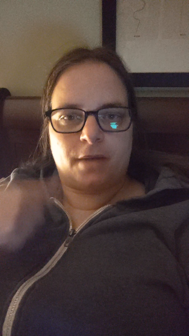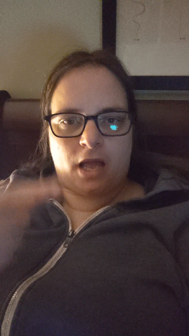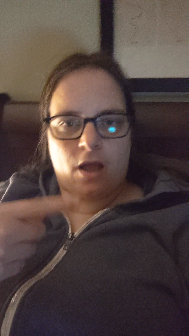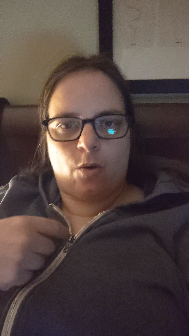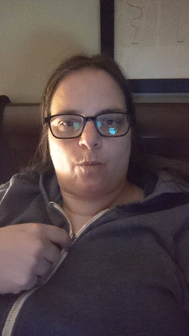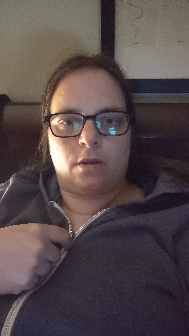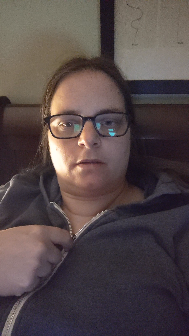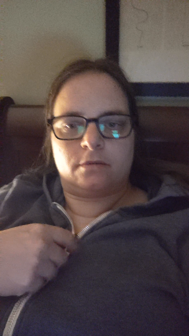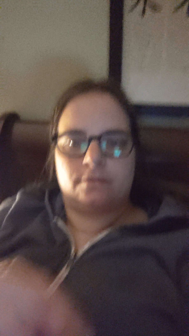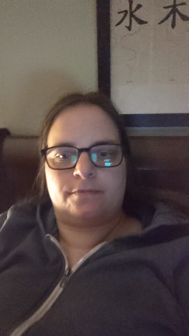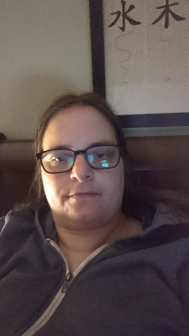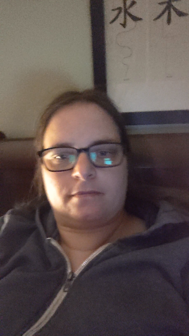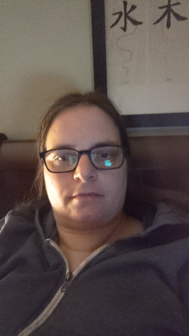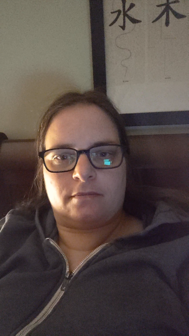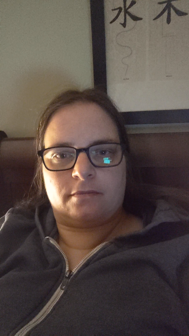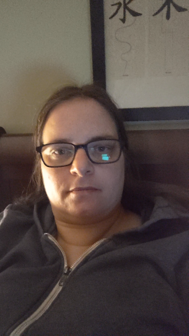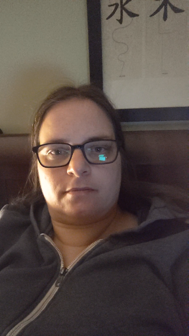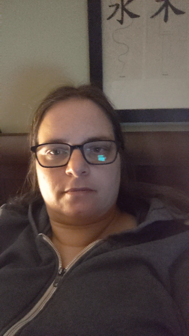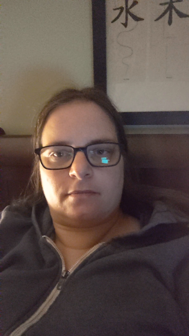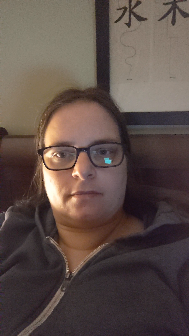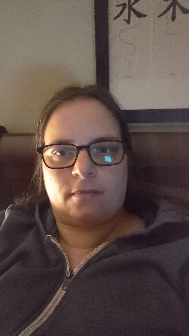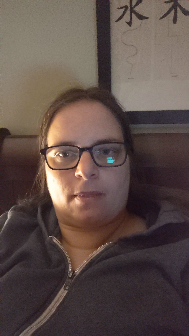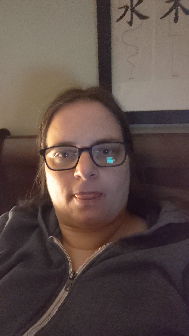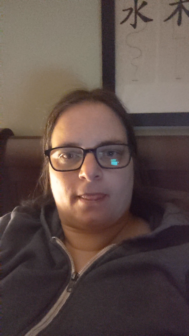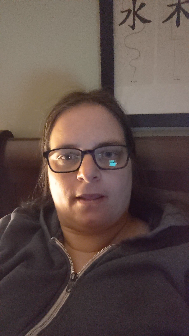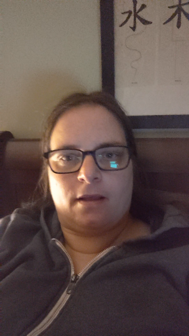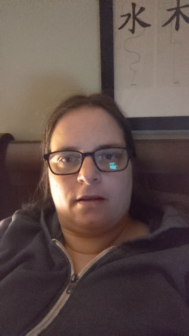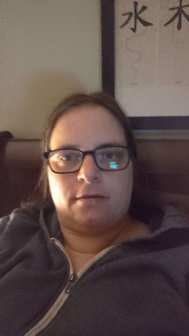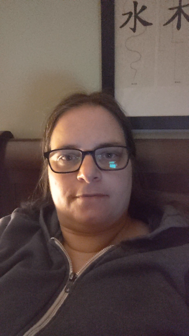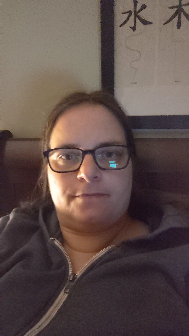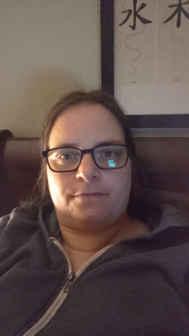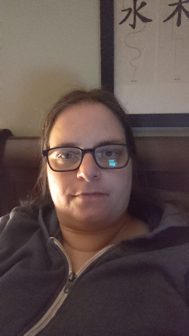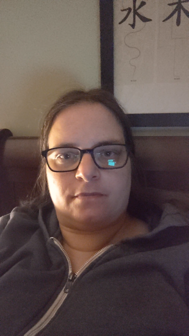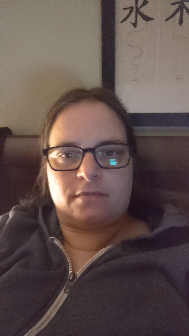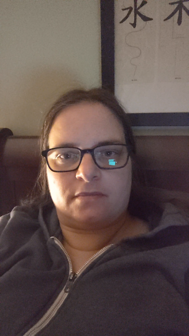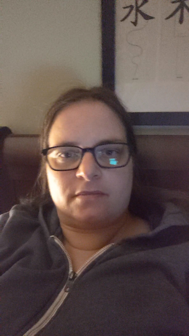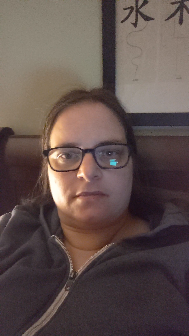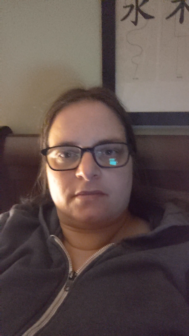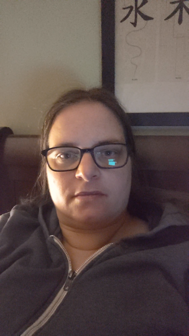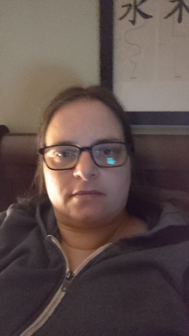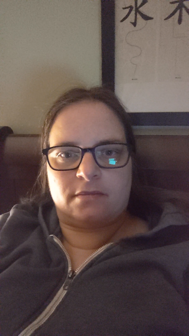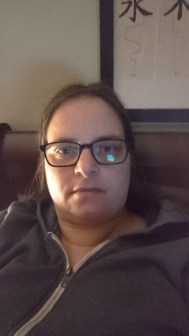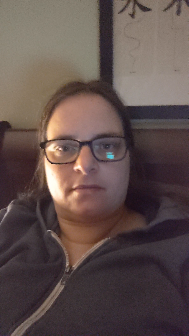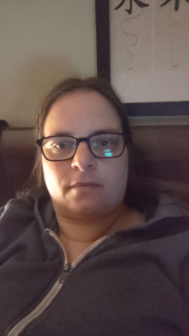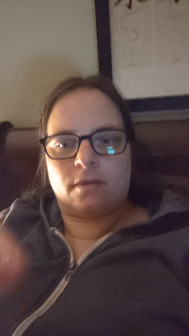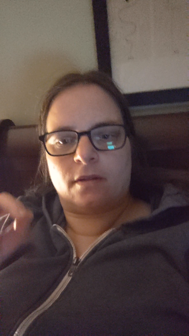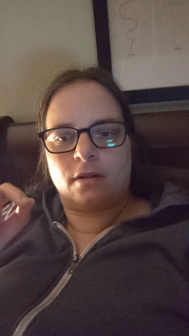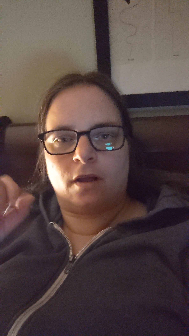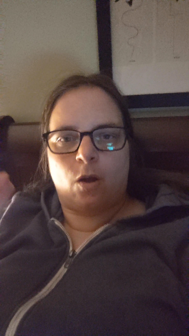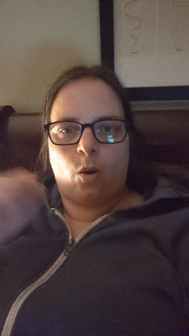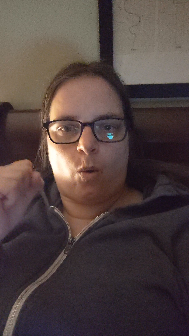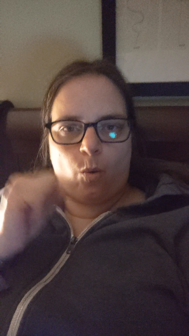cold